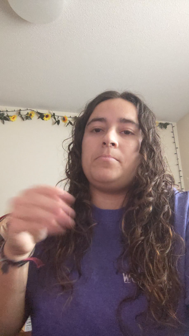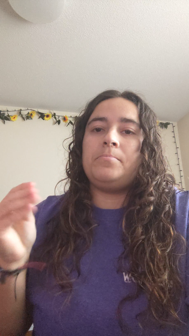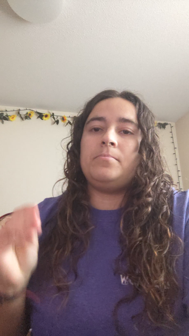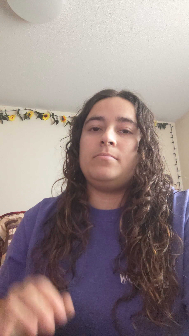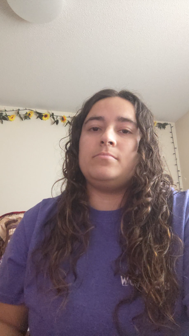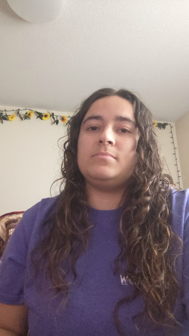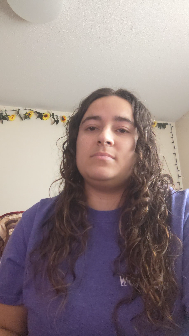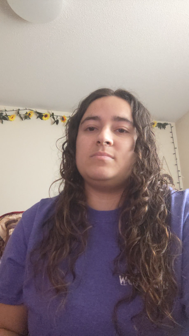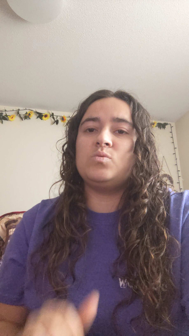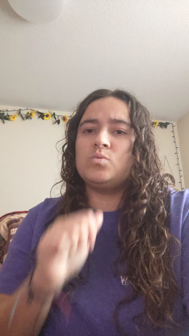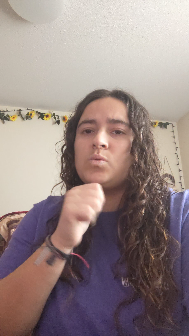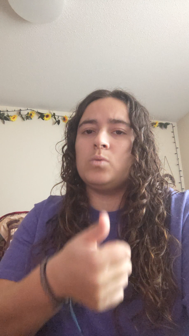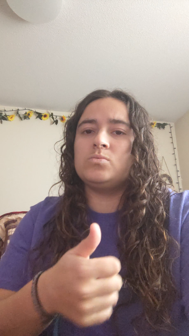don't